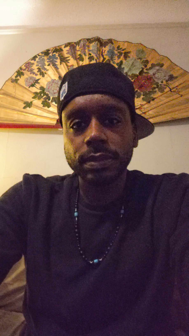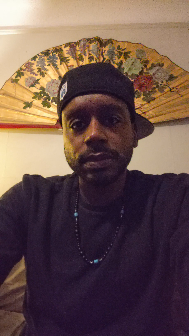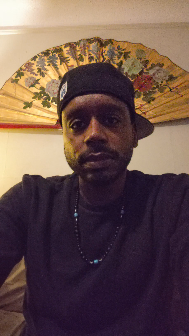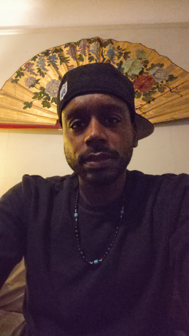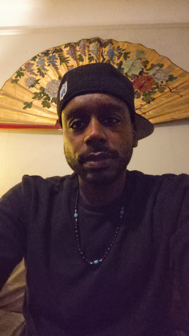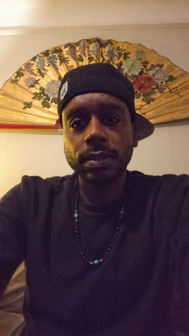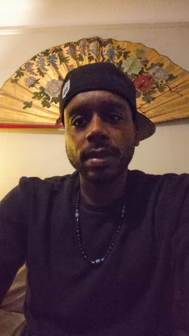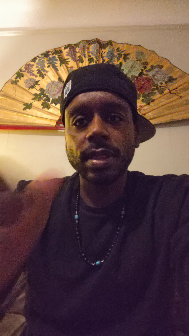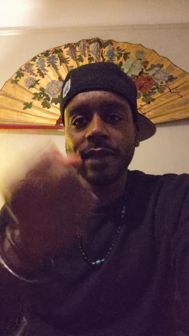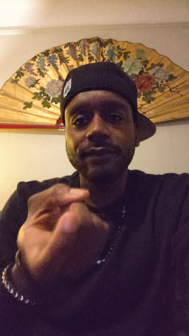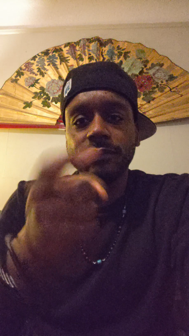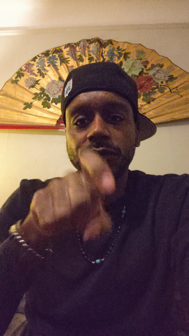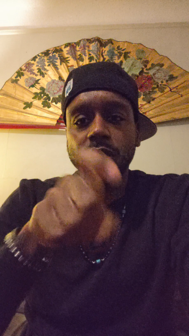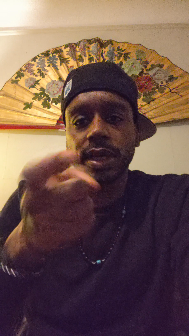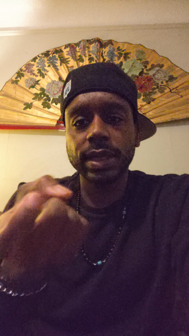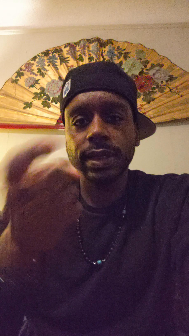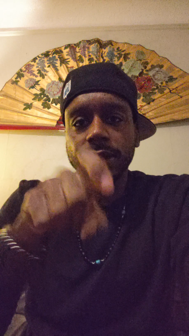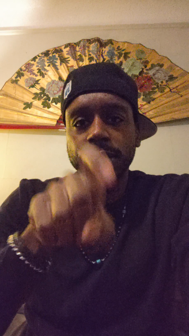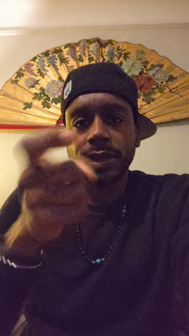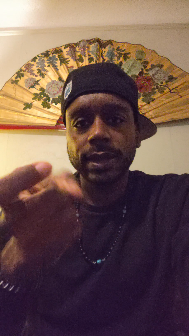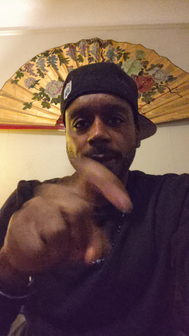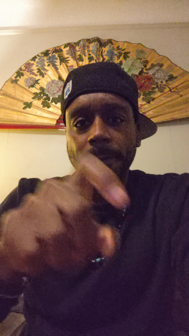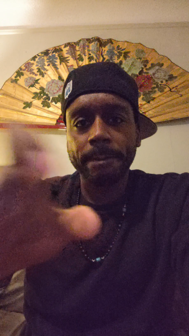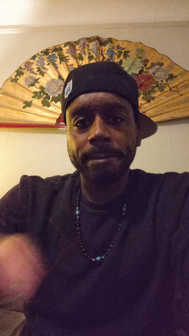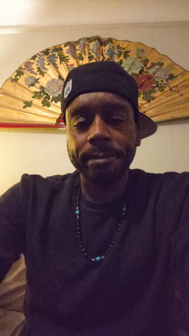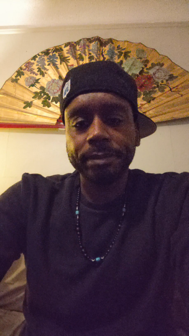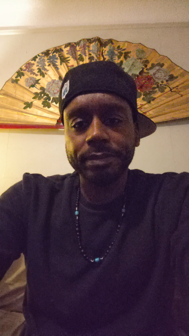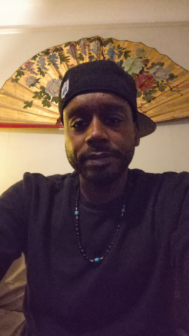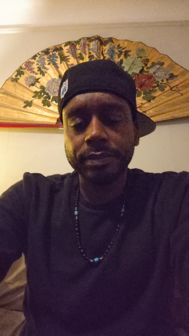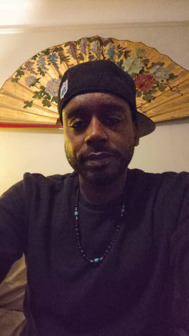friend